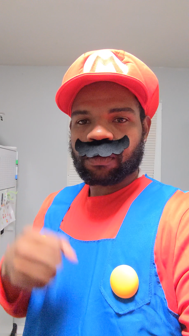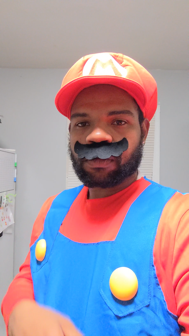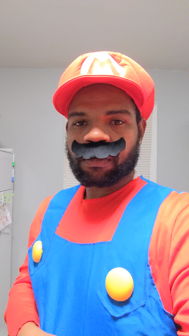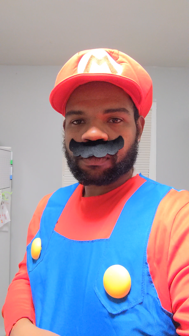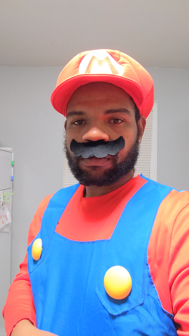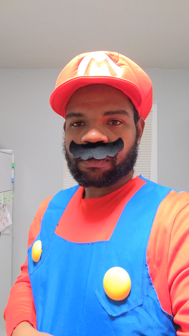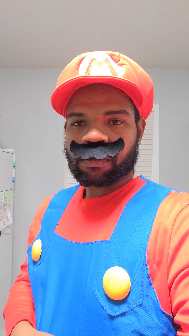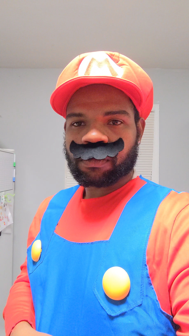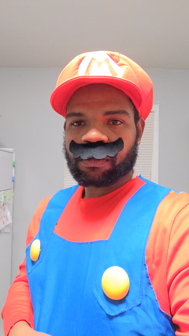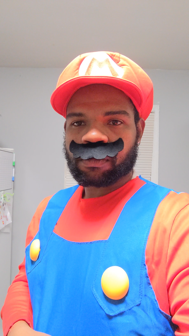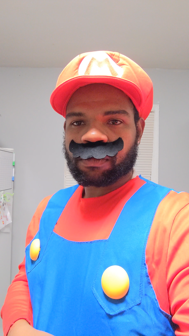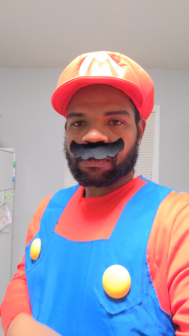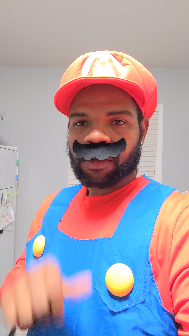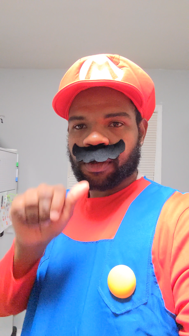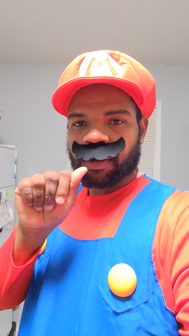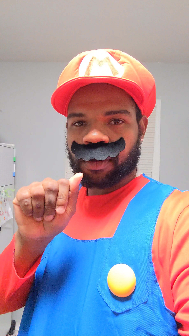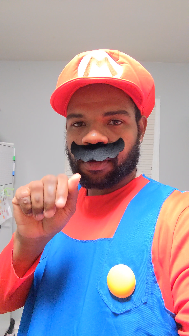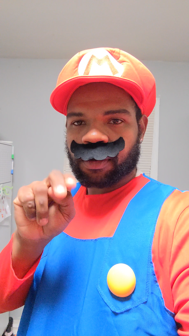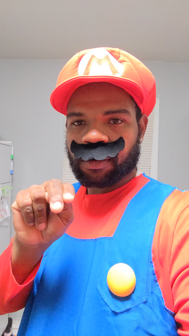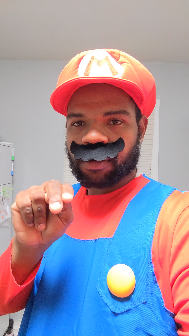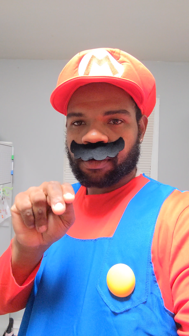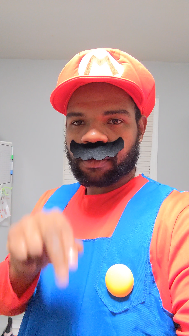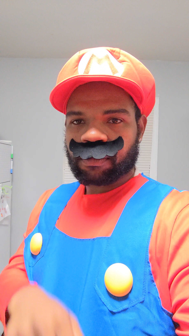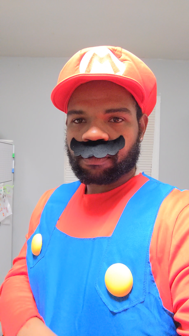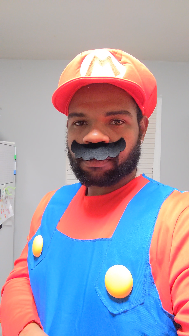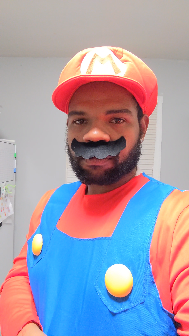an